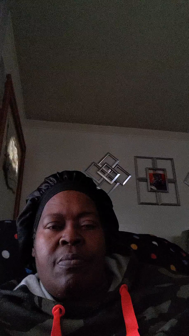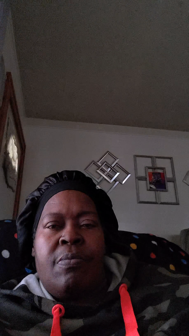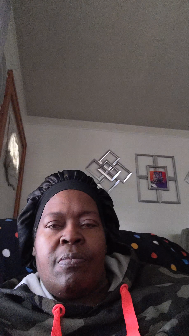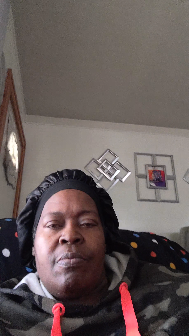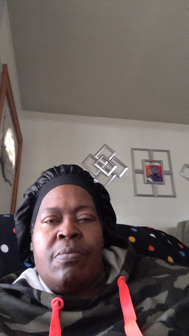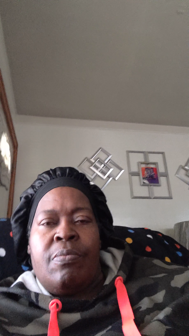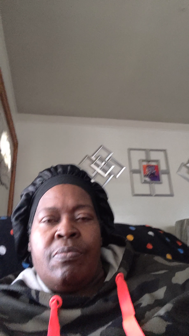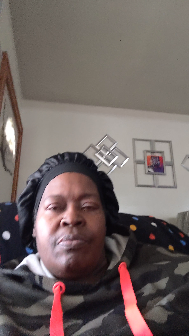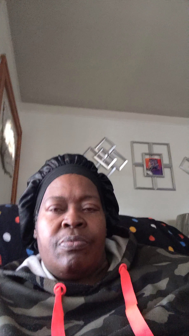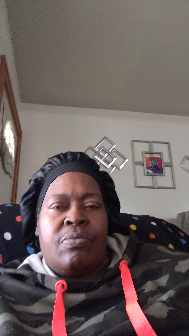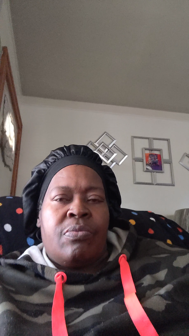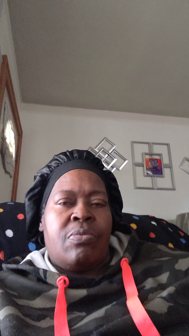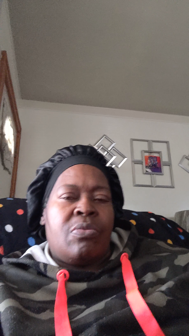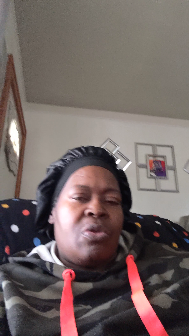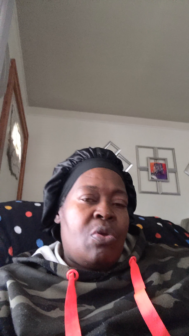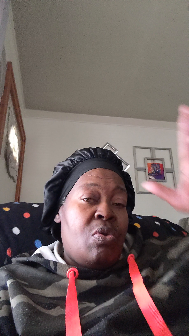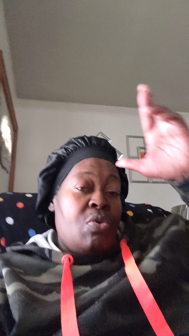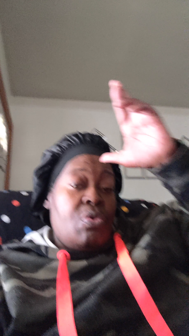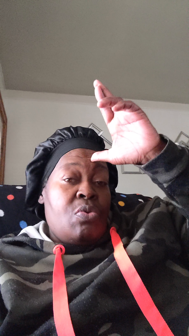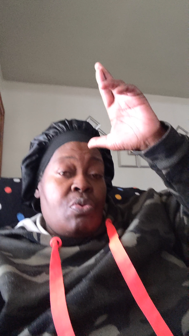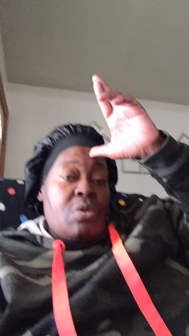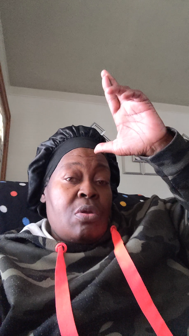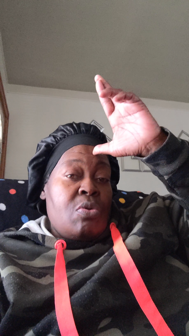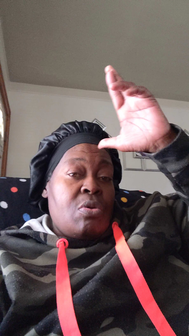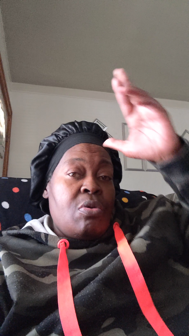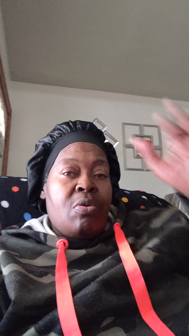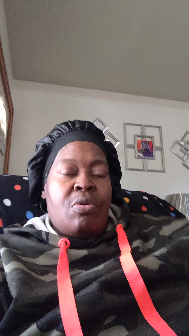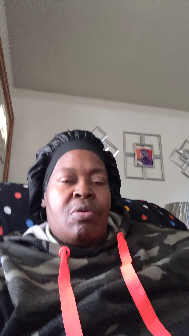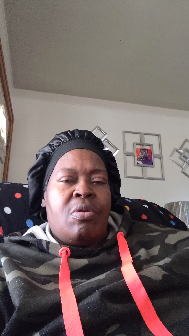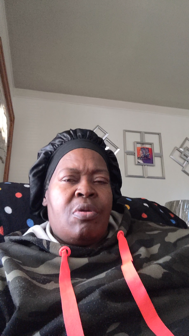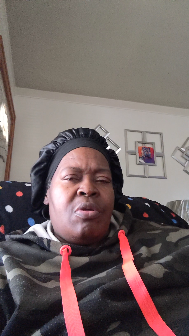rooster